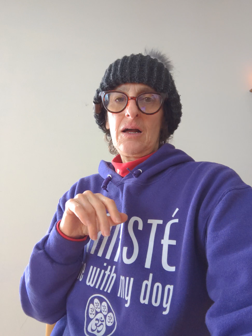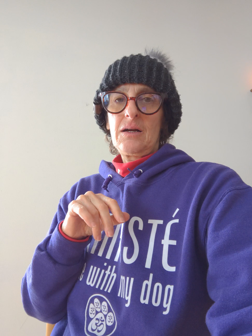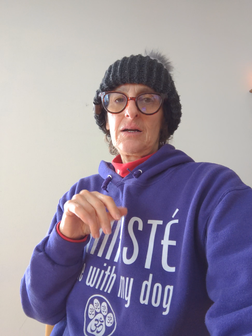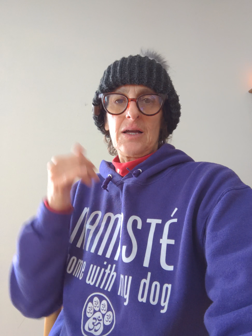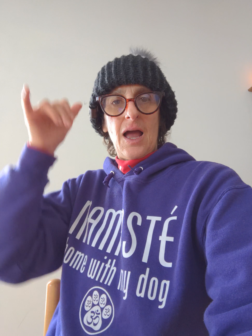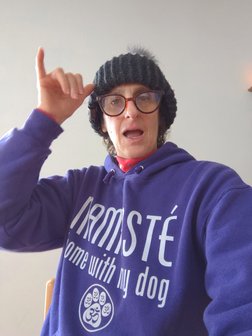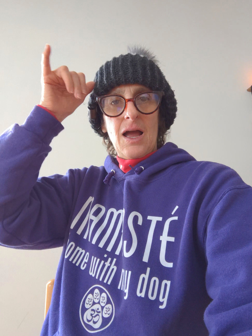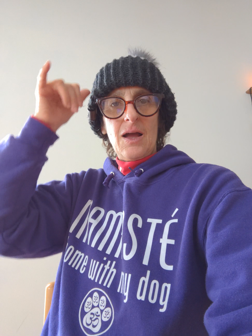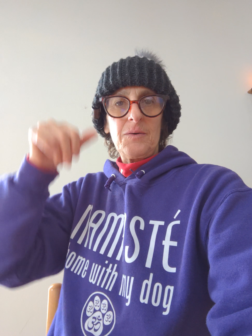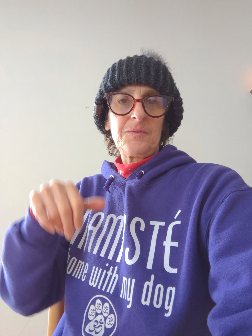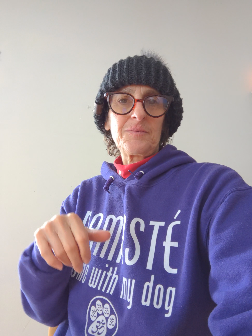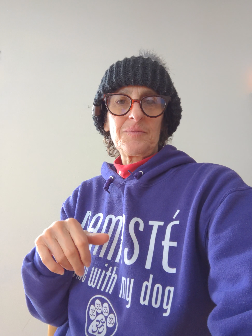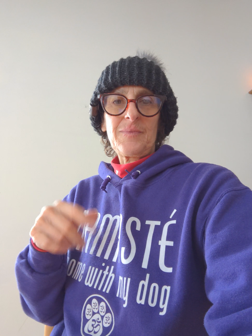cow